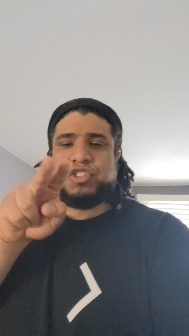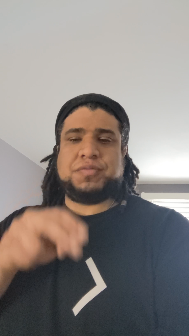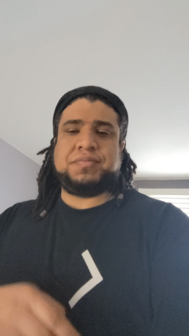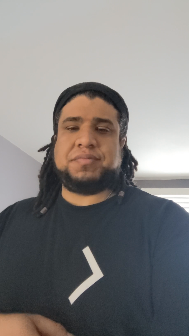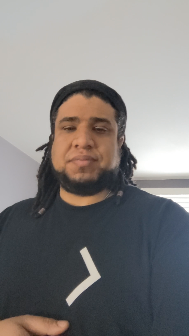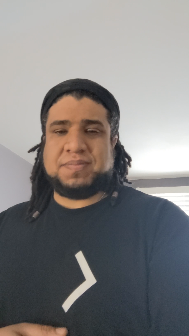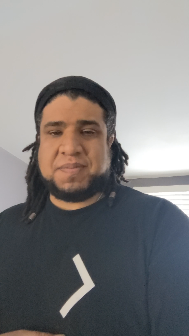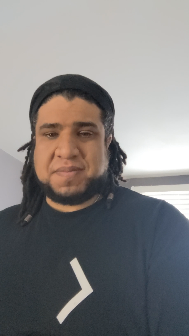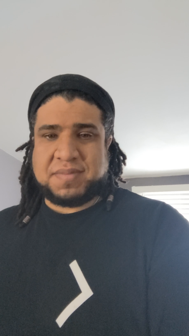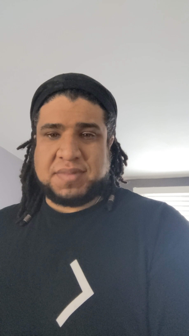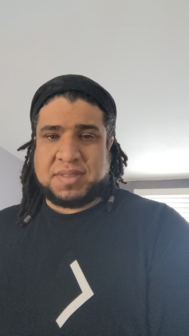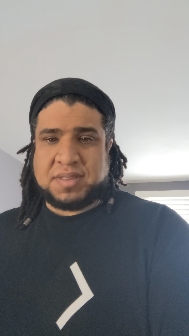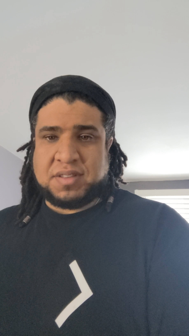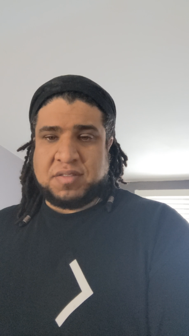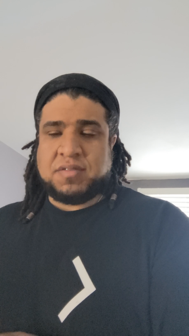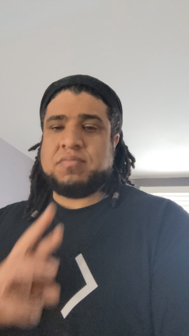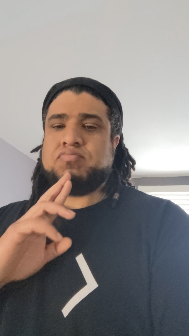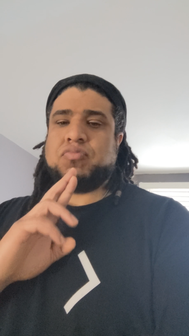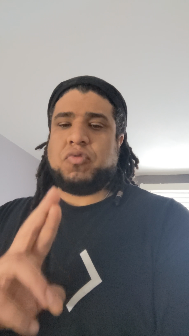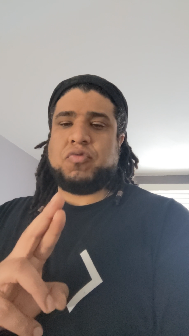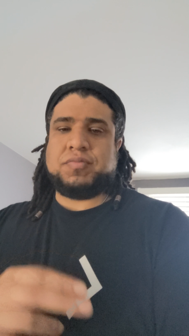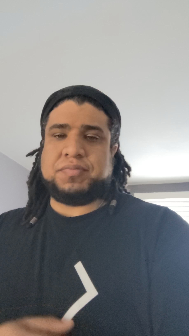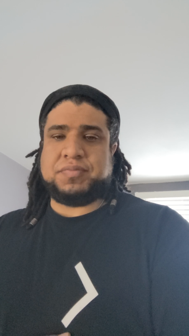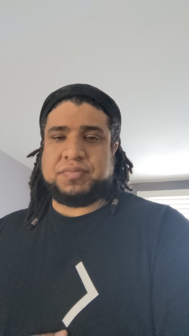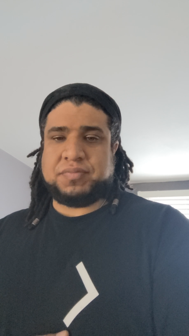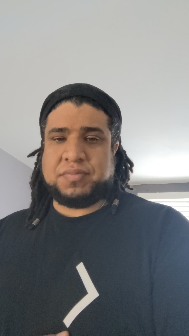are